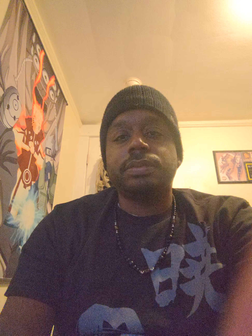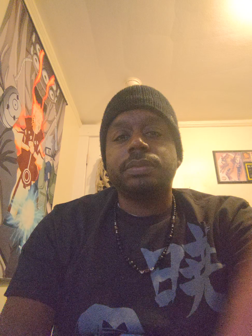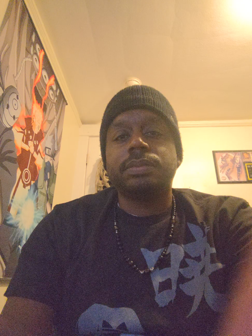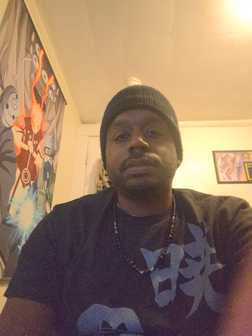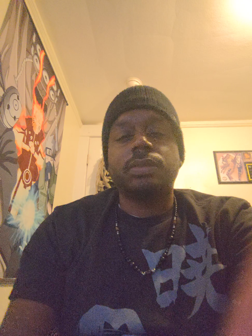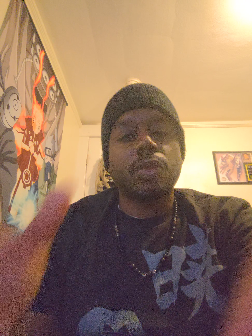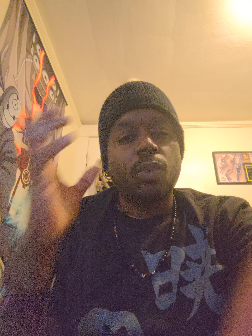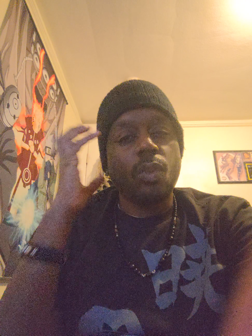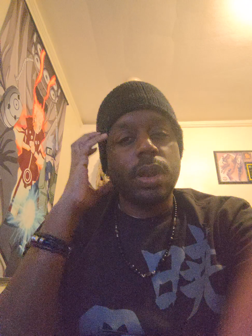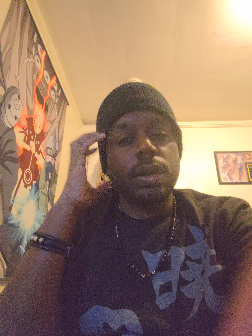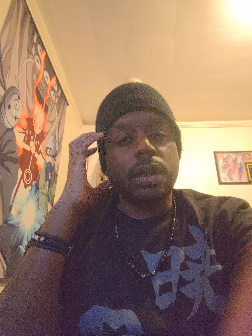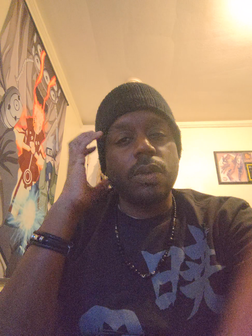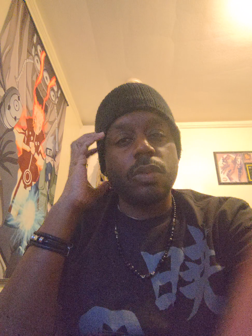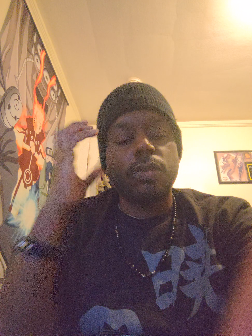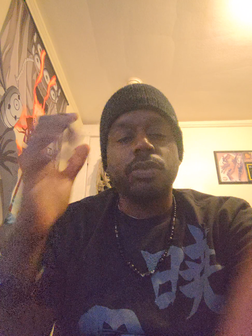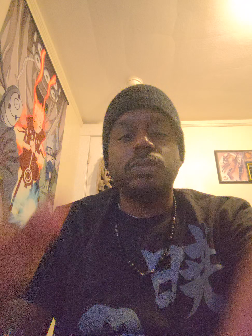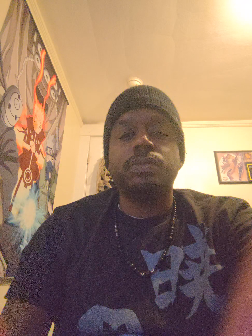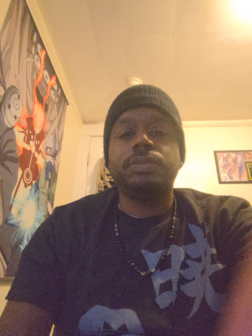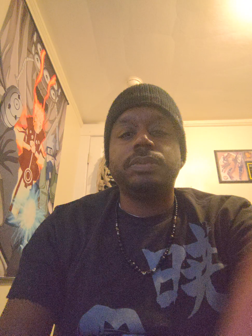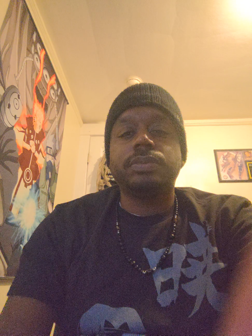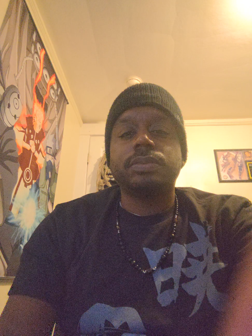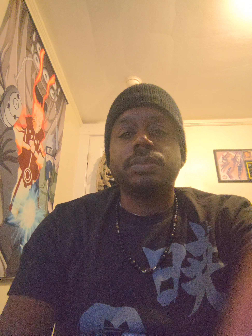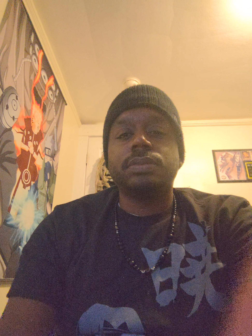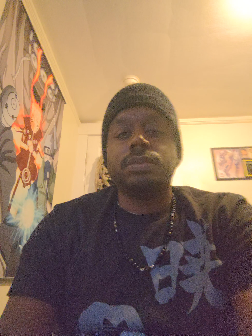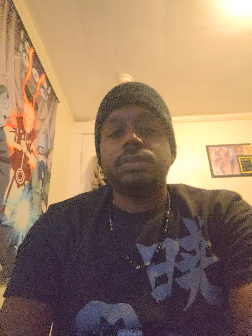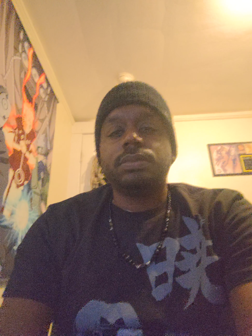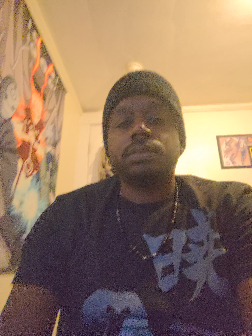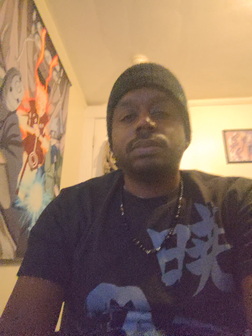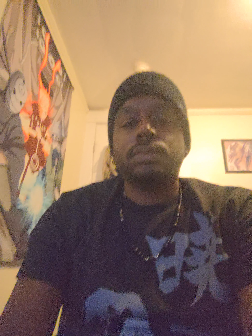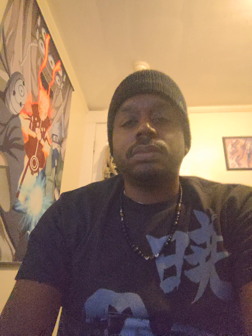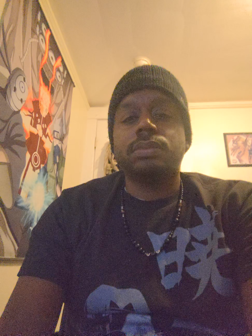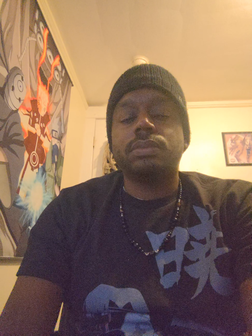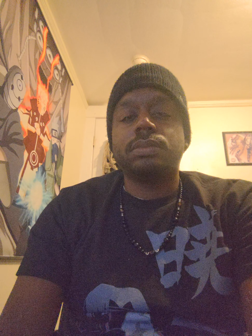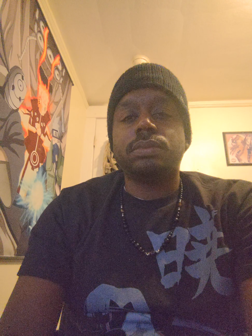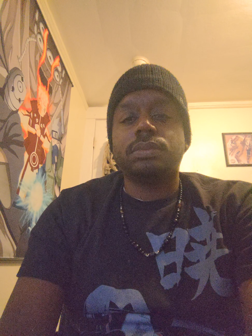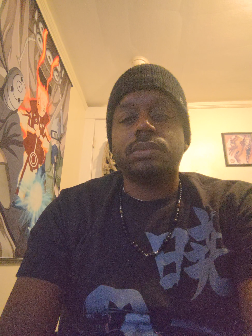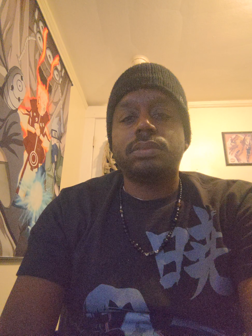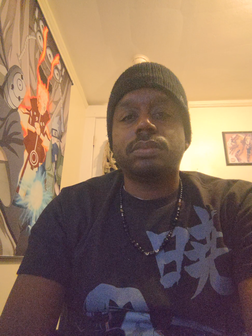radio